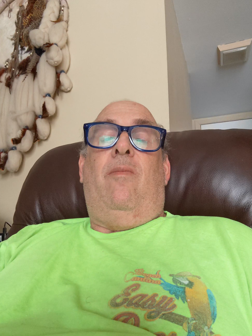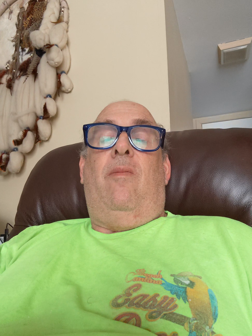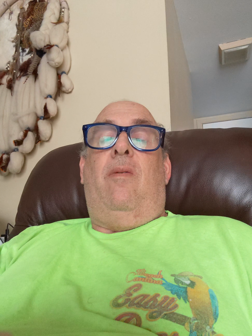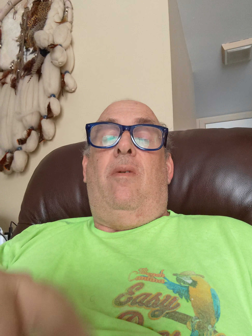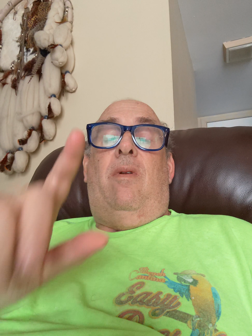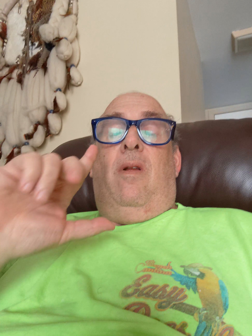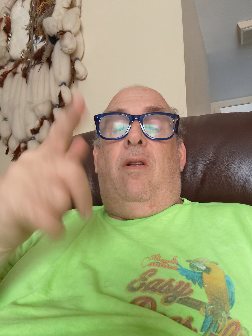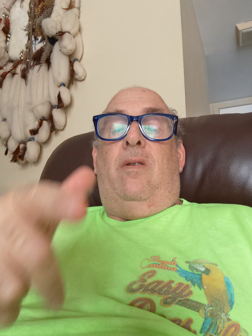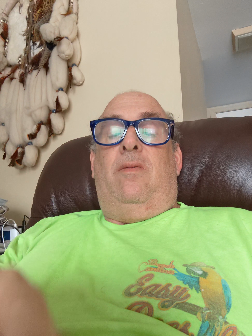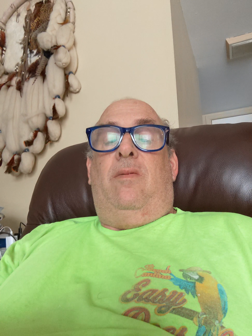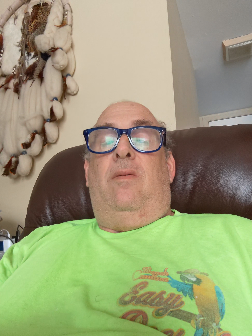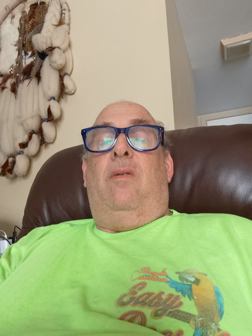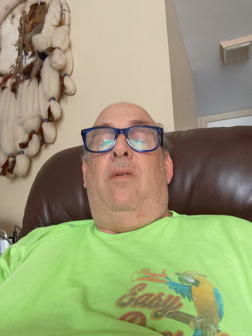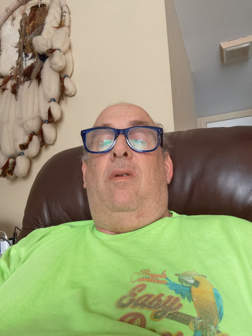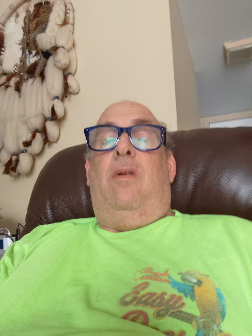later